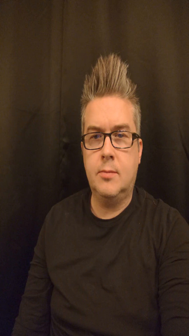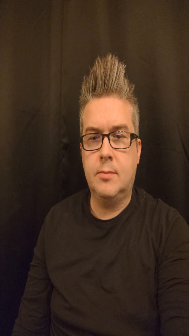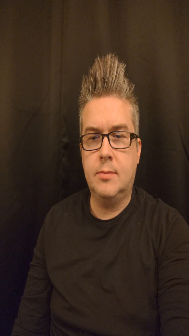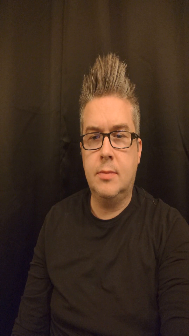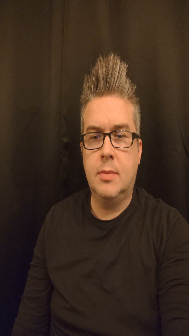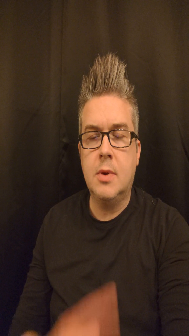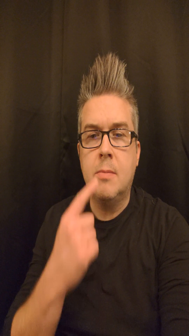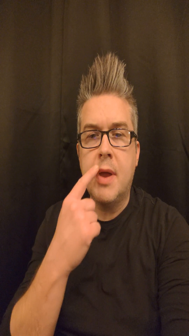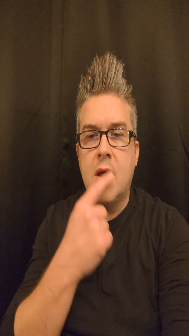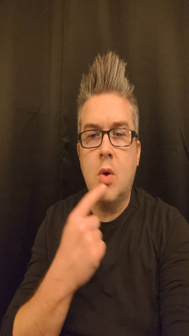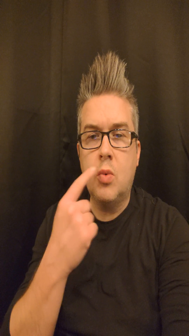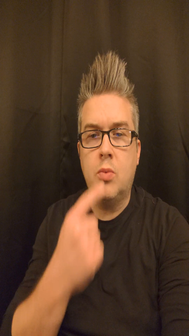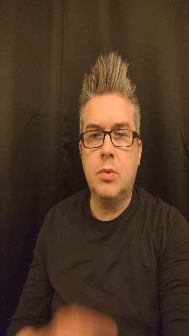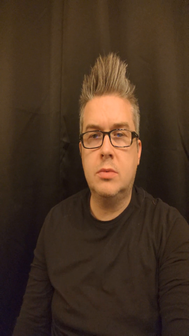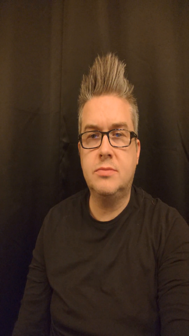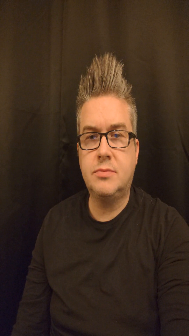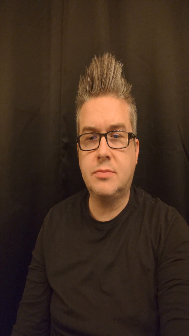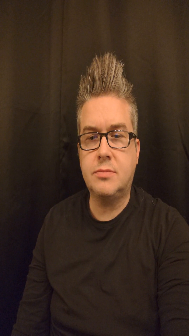mouth